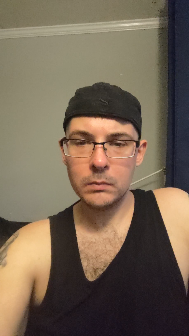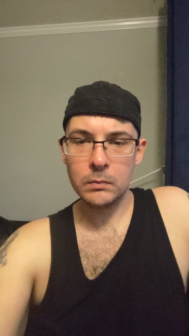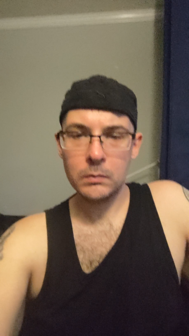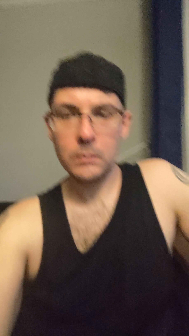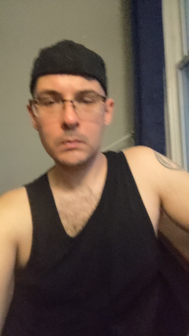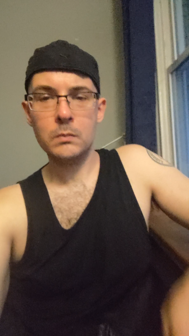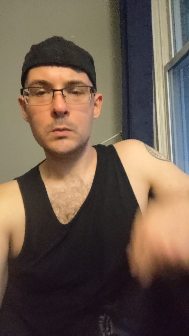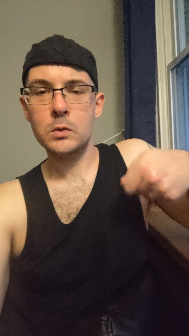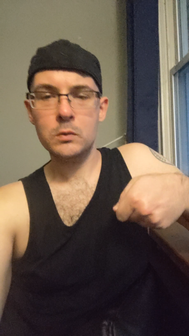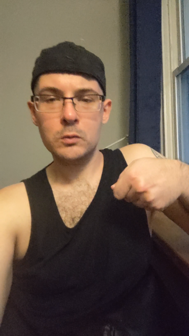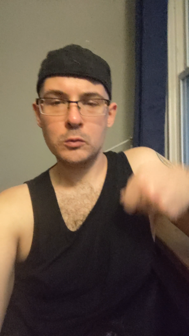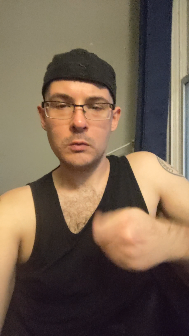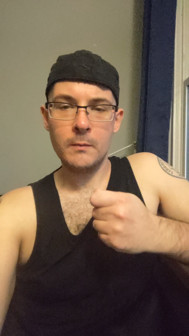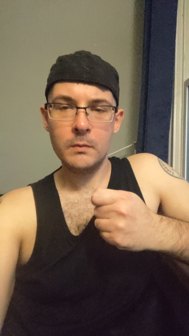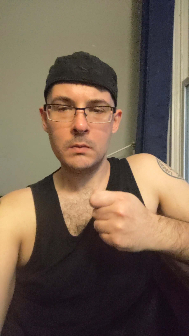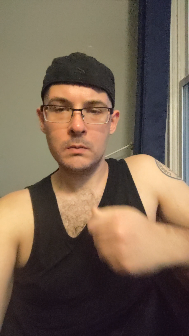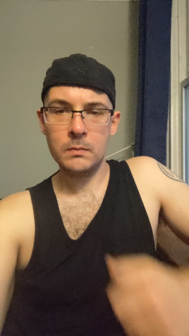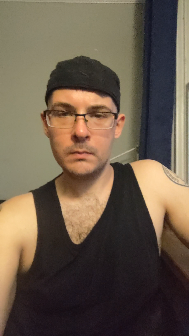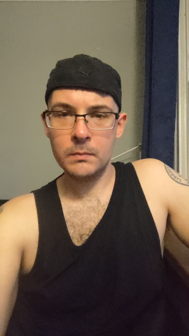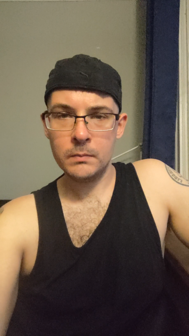shovel